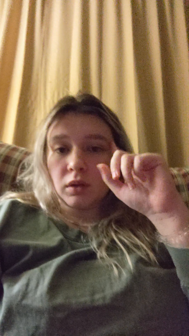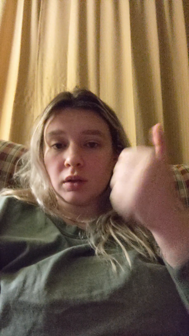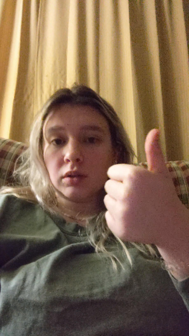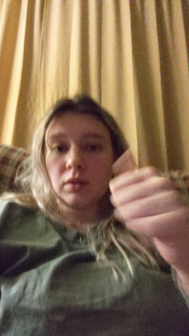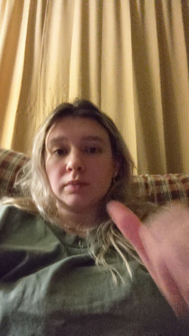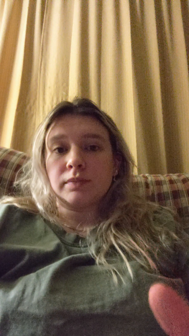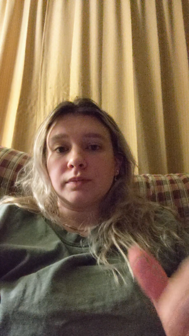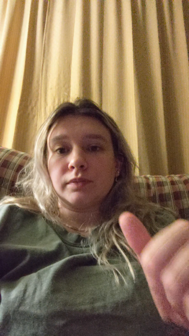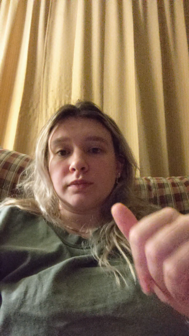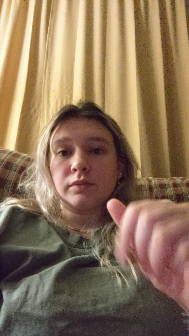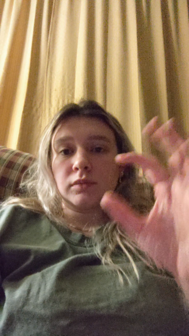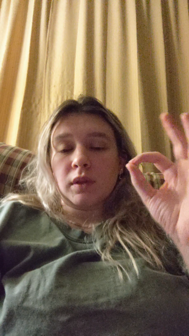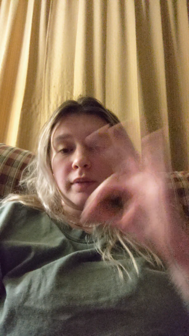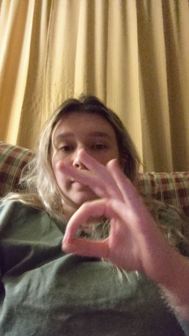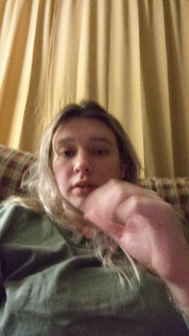fit